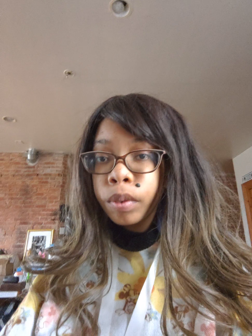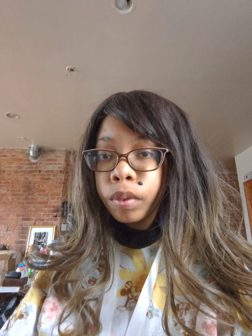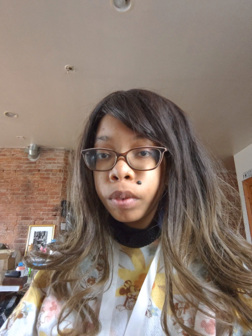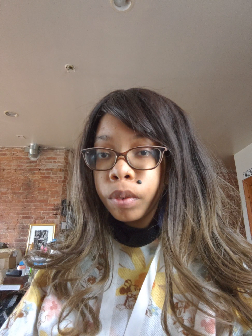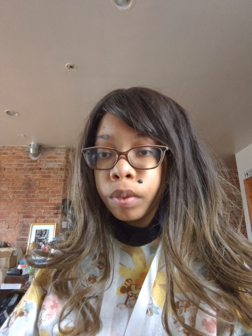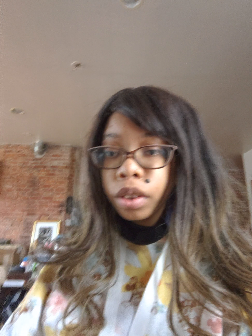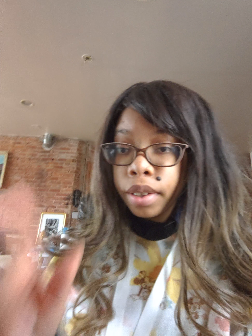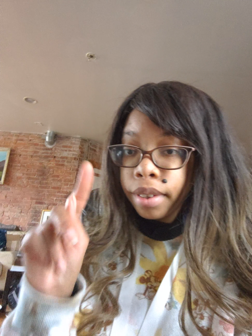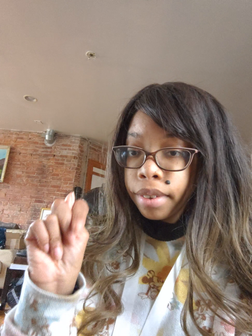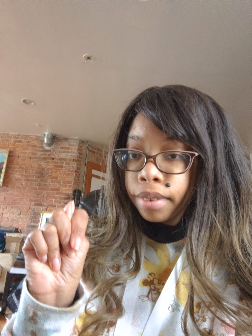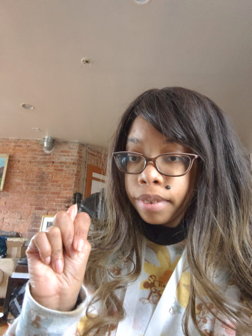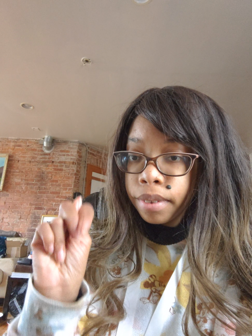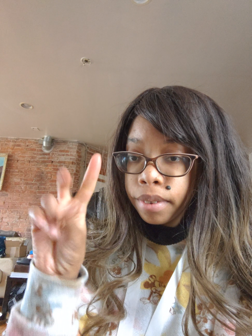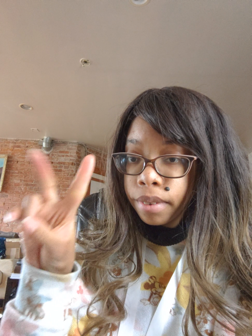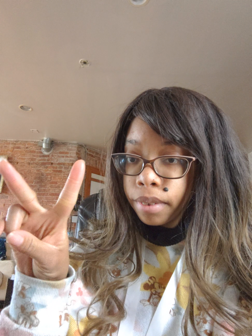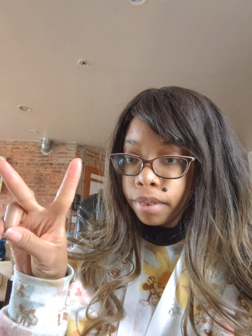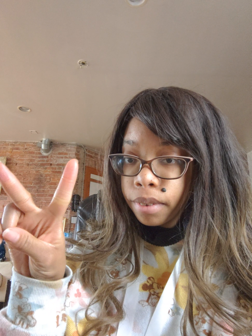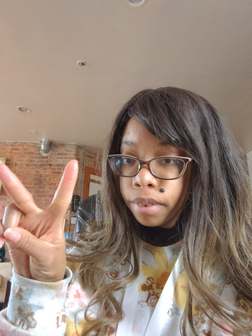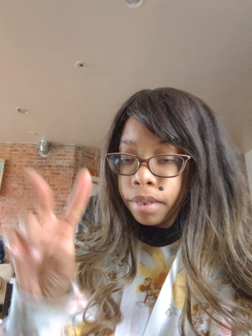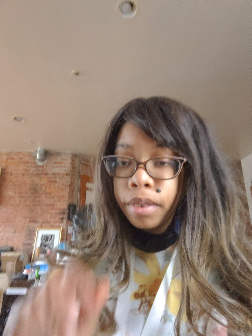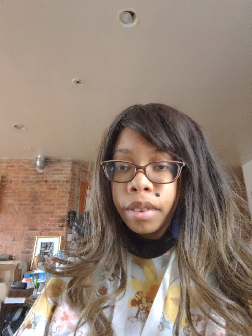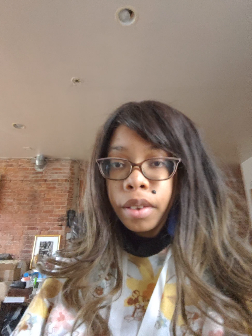TV